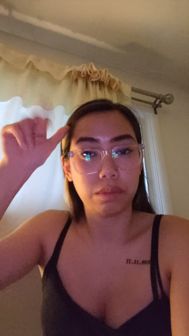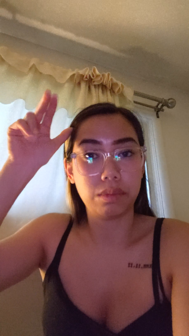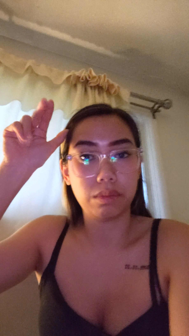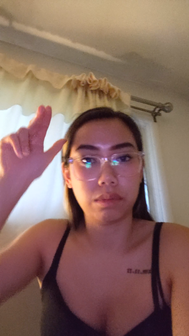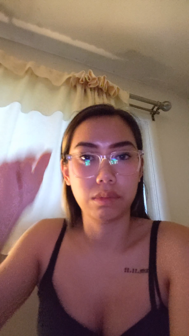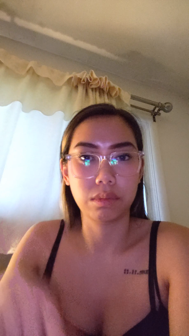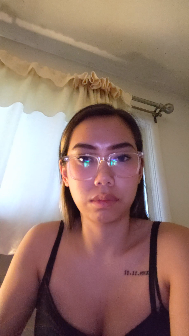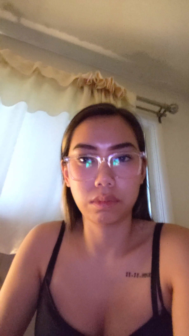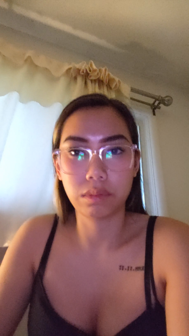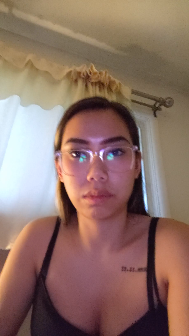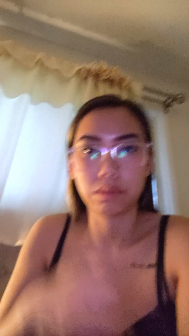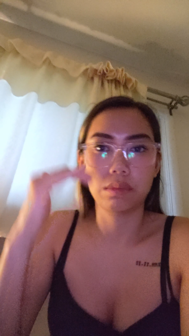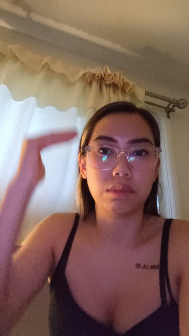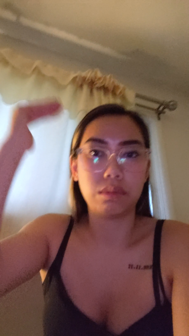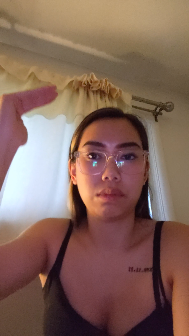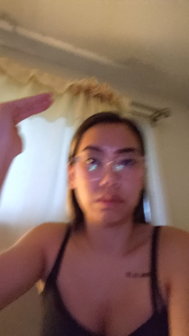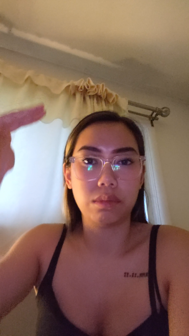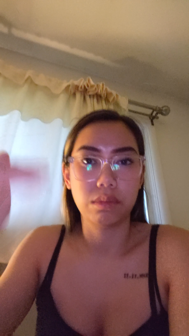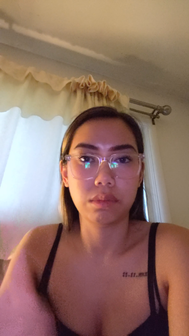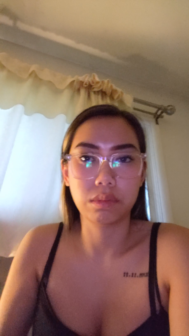big